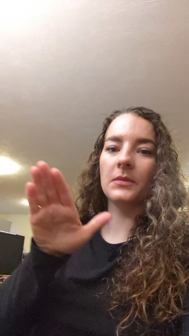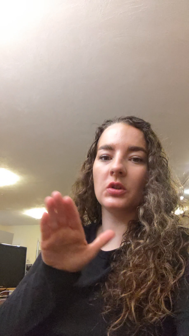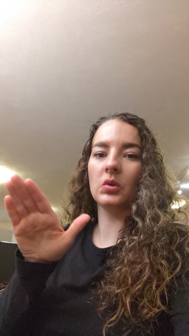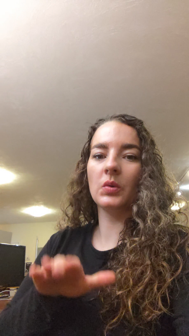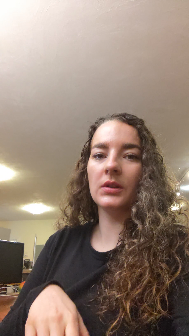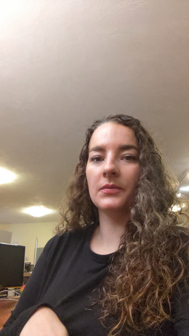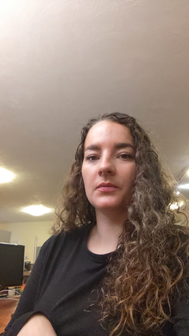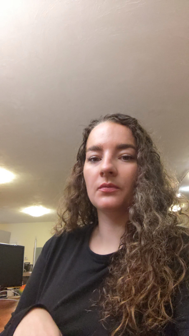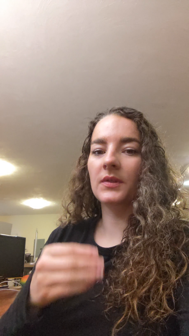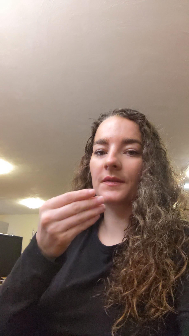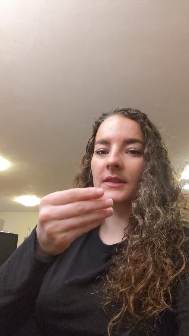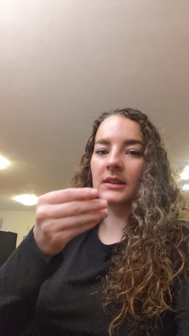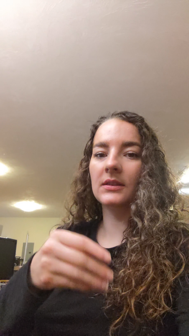feed